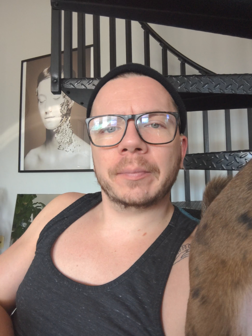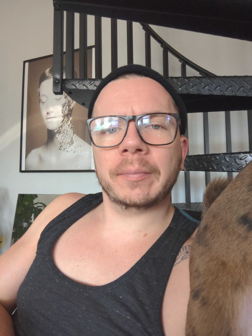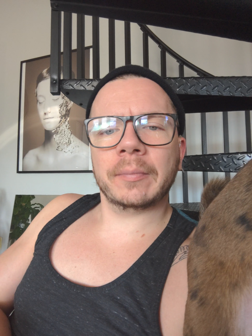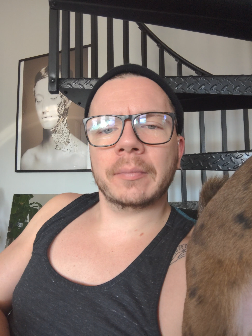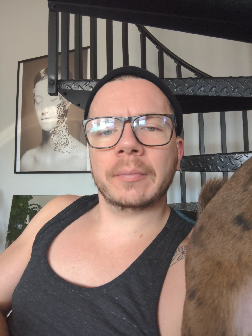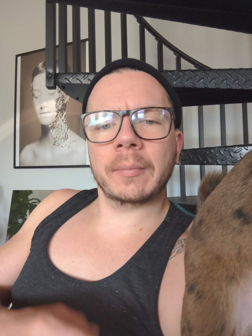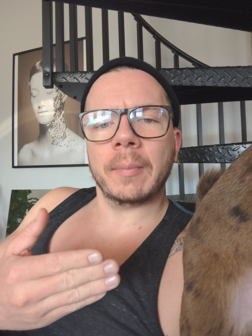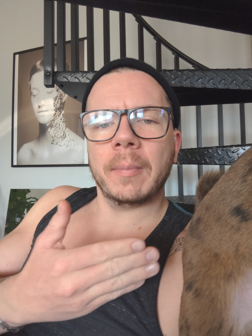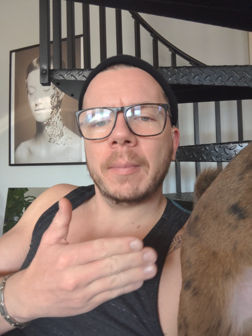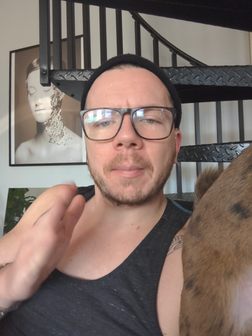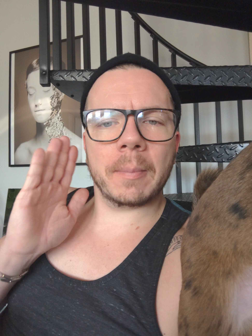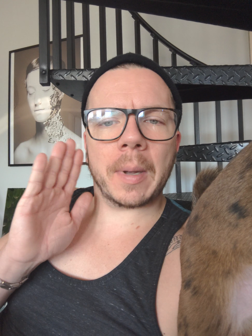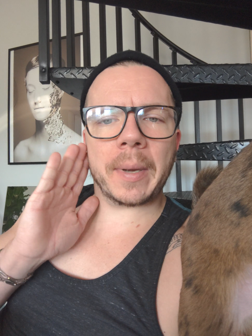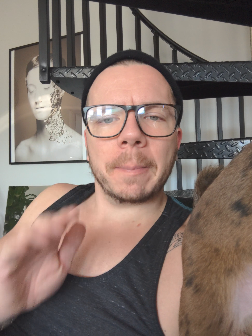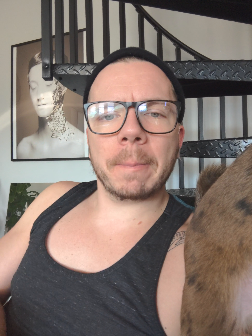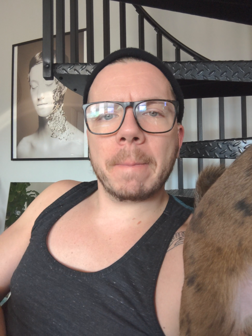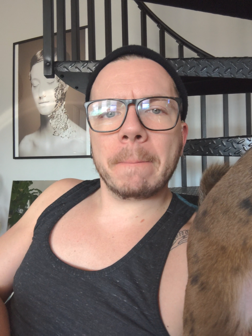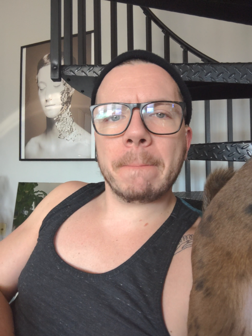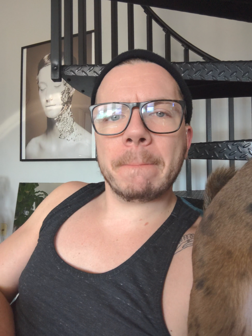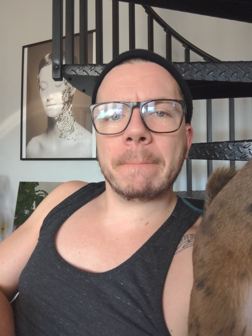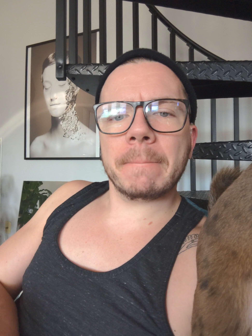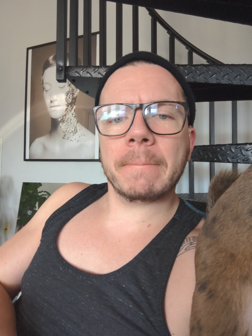puppy